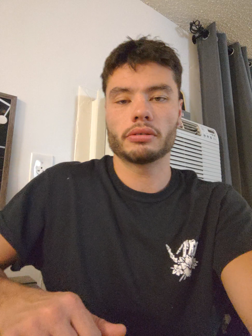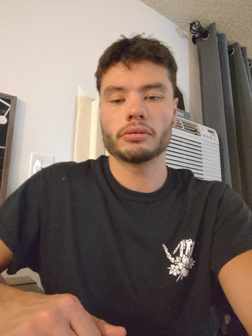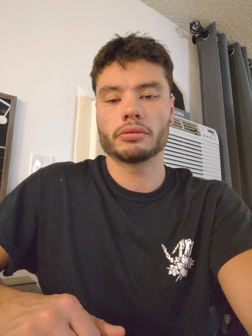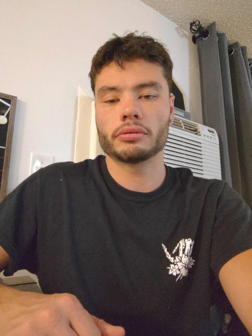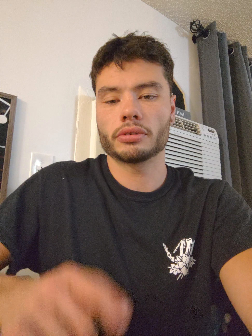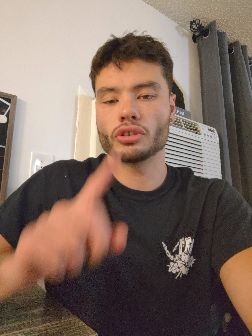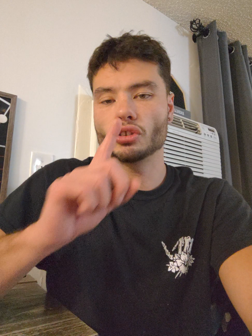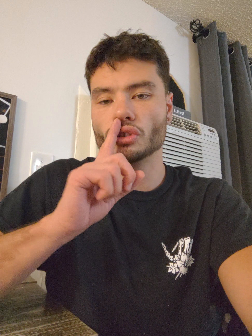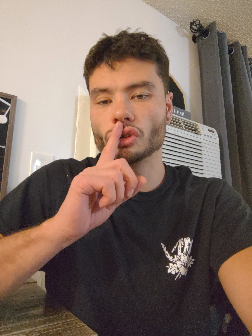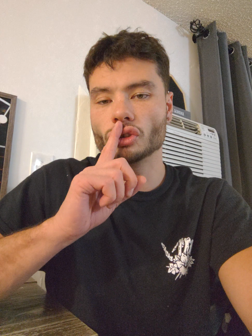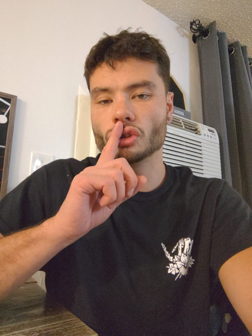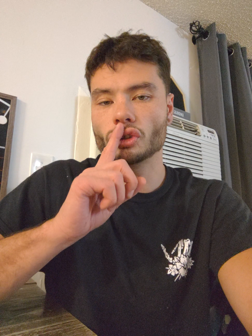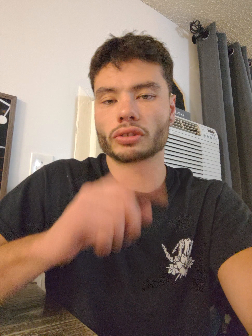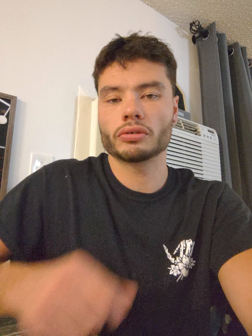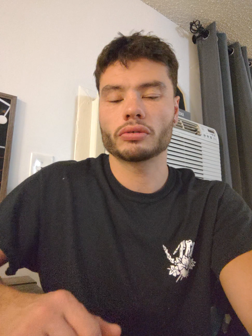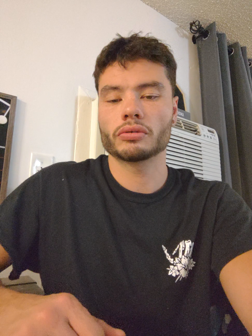shhh